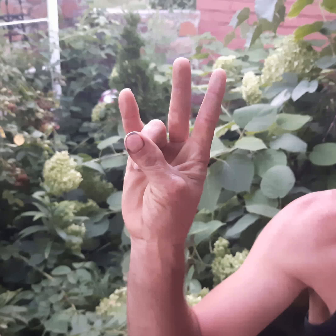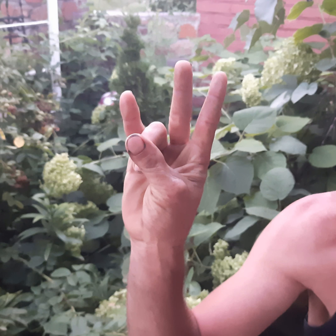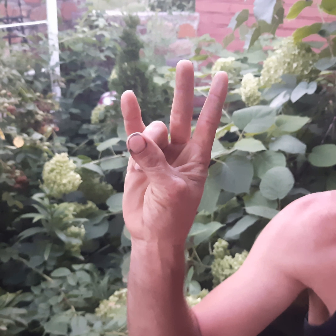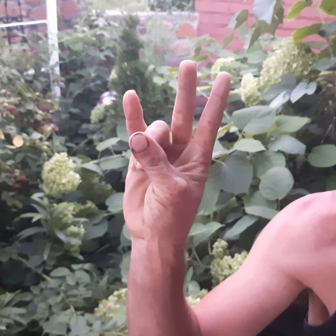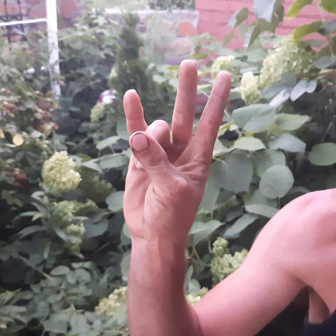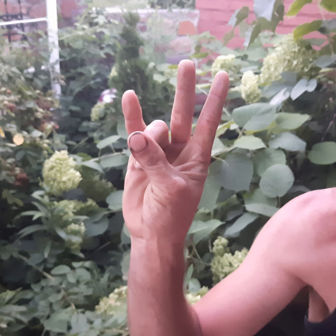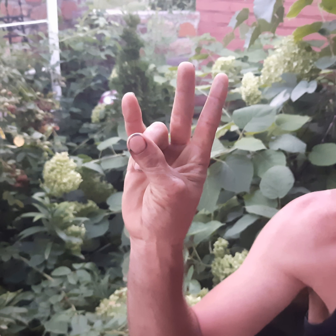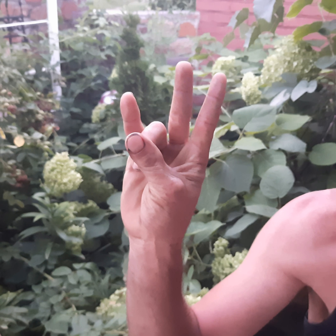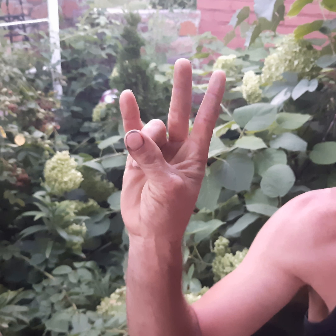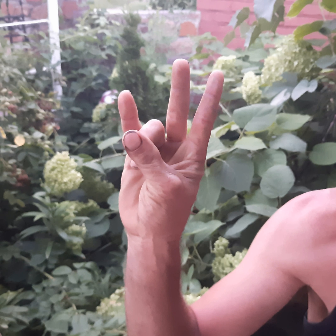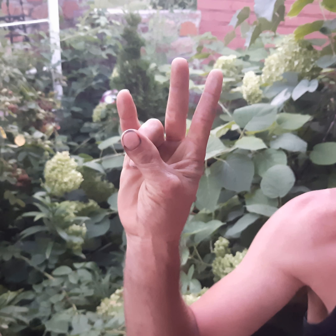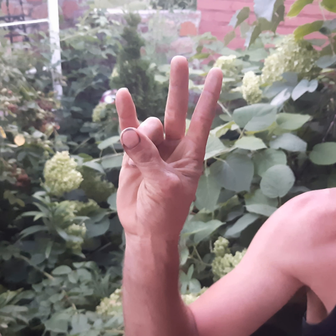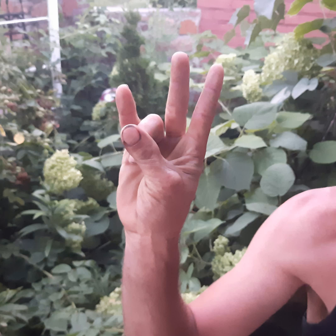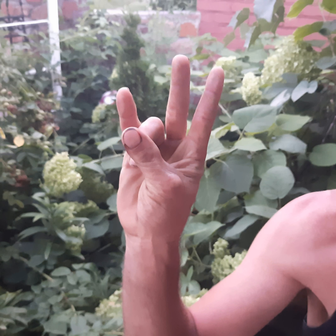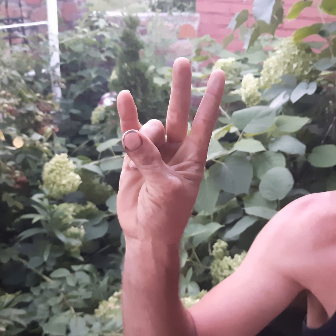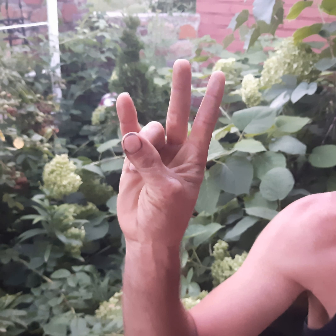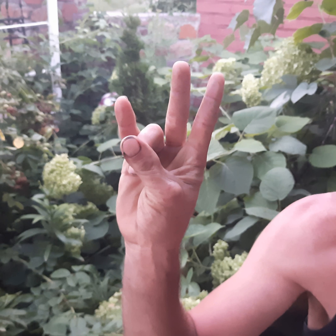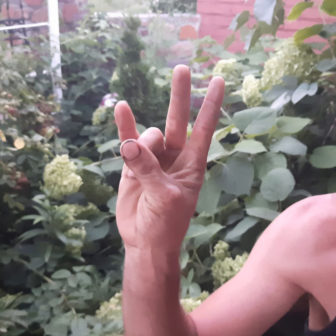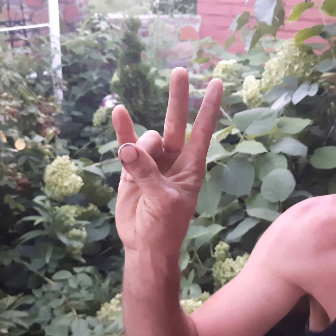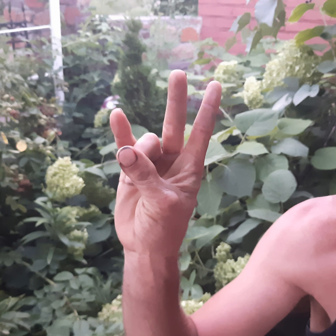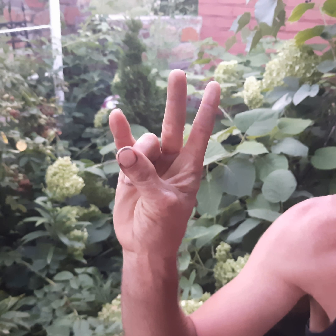Н